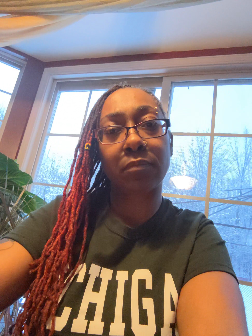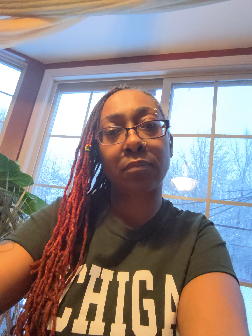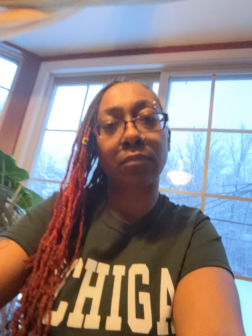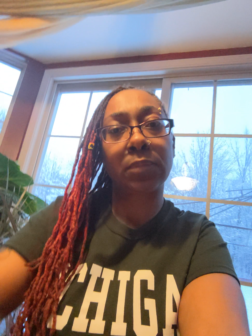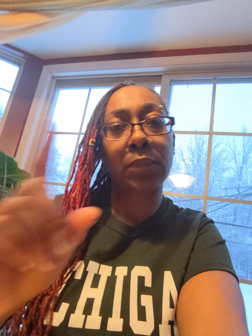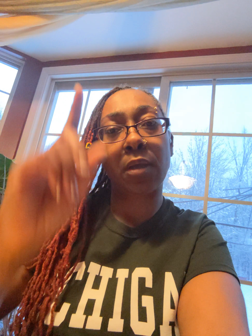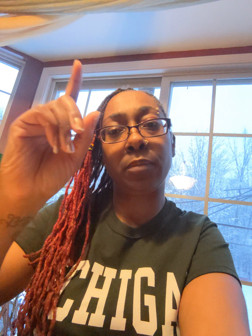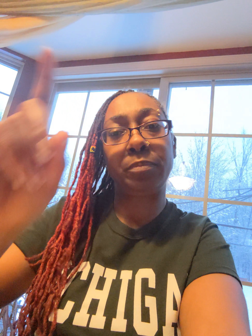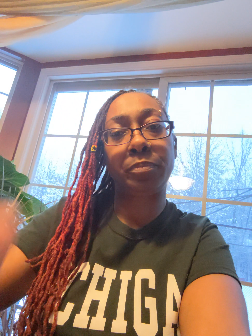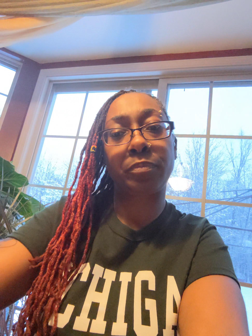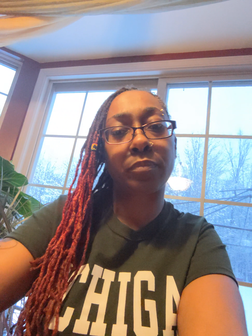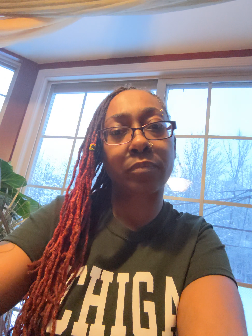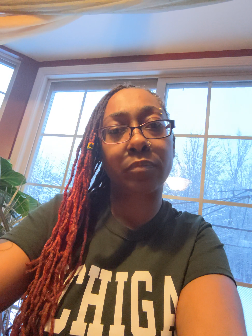up